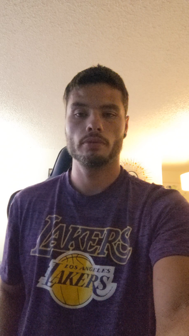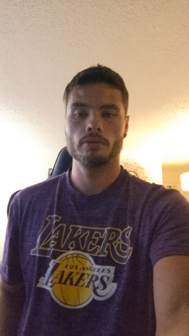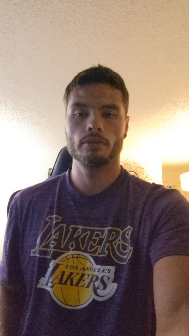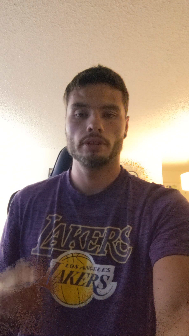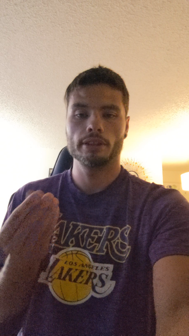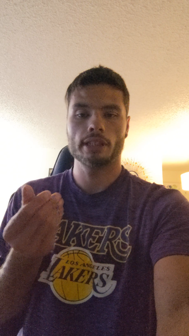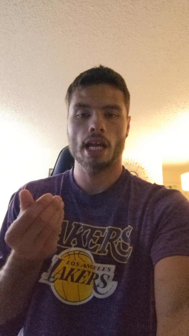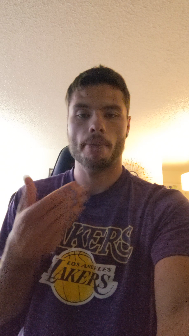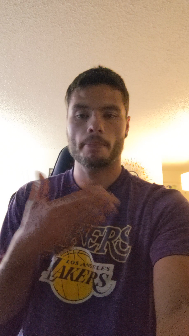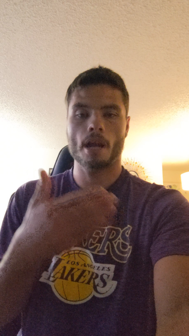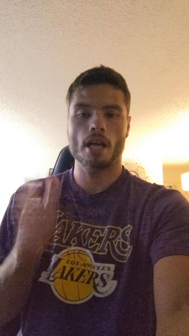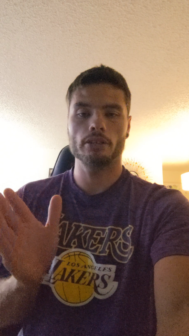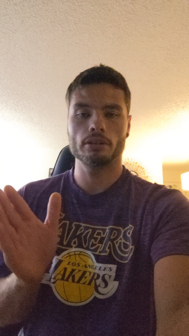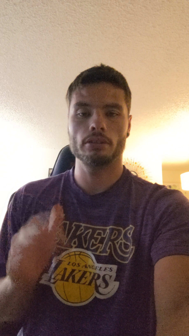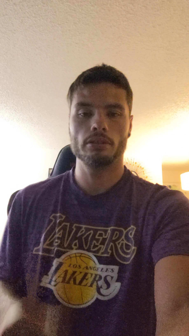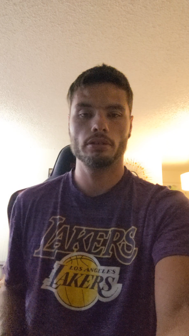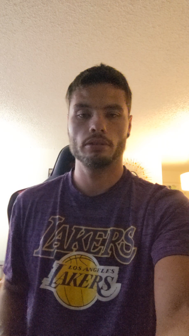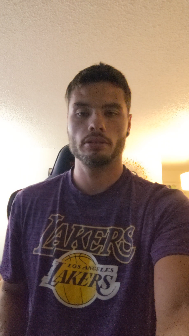sandbox